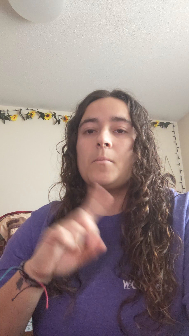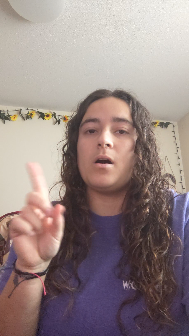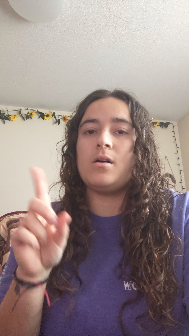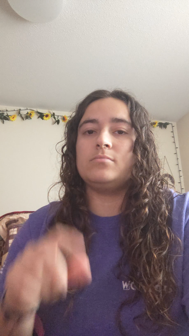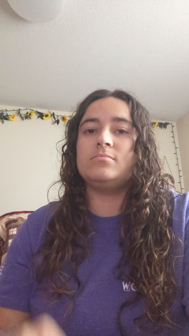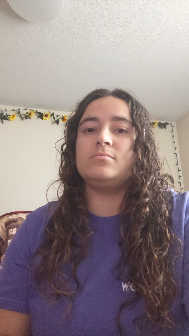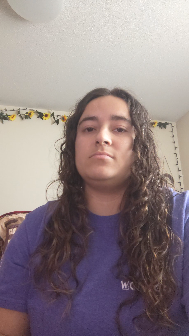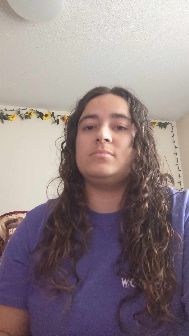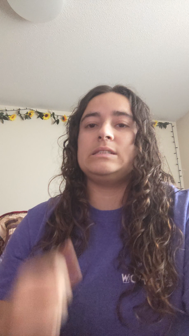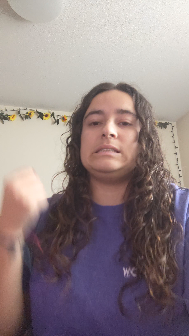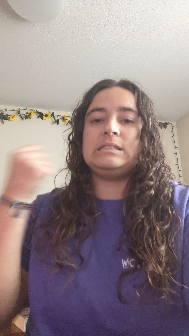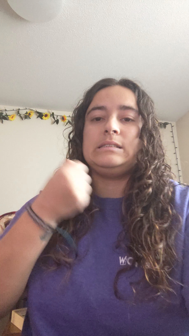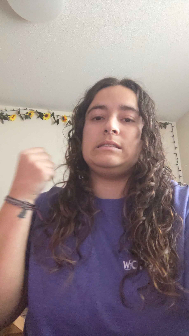hit